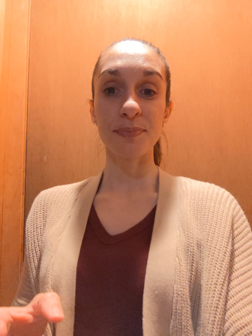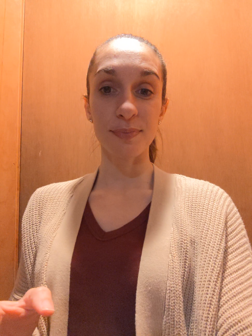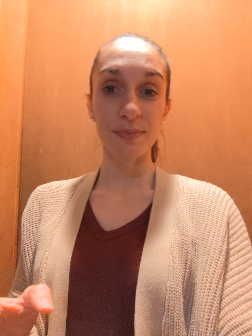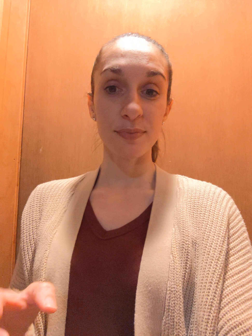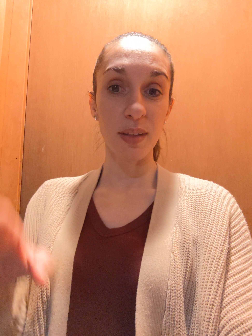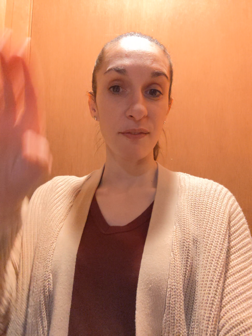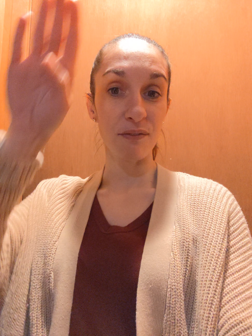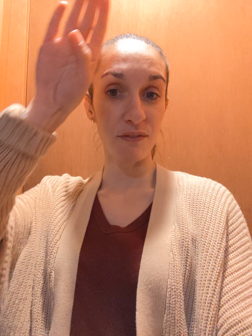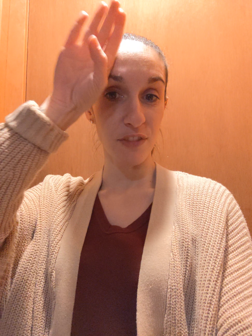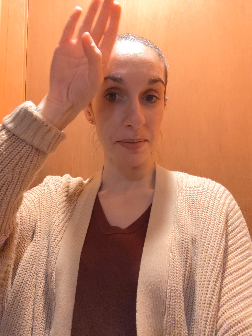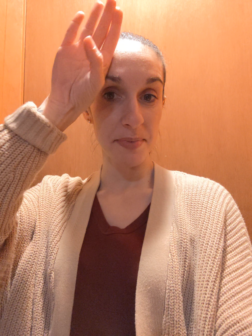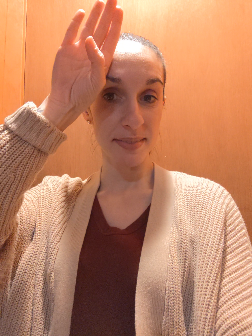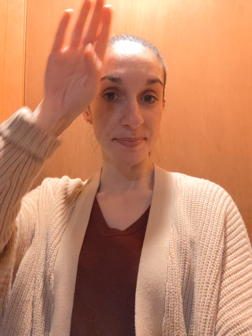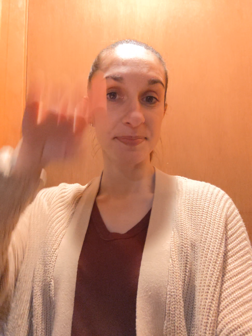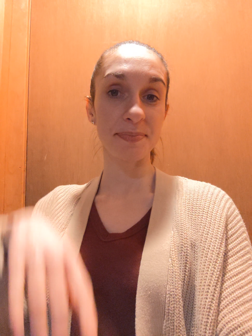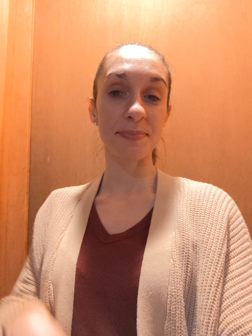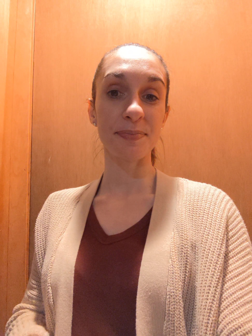fireman